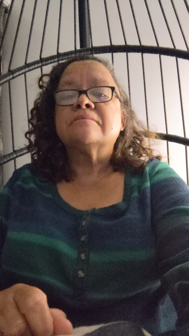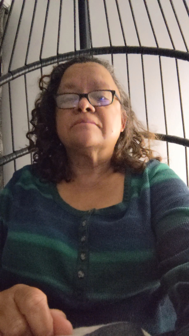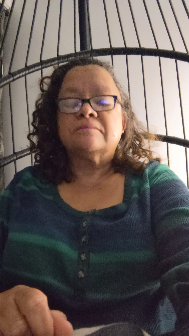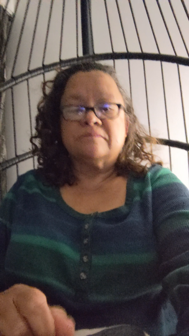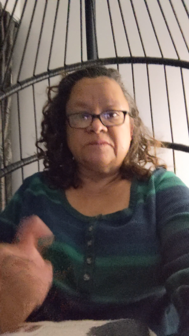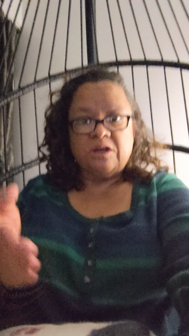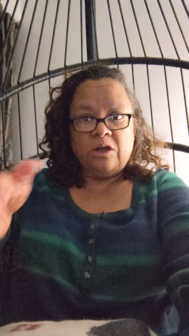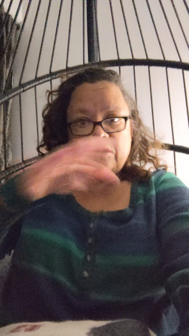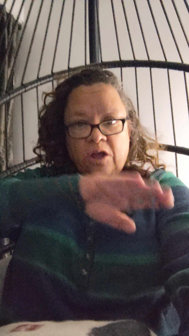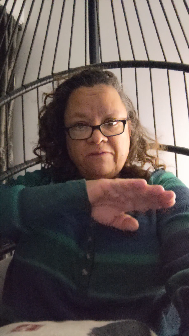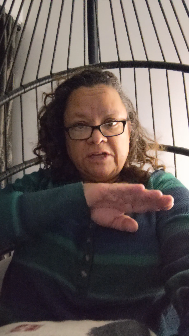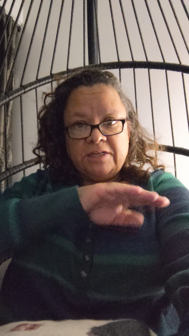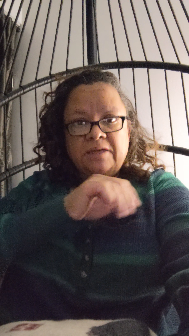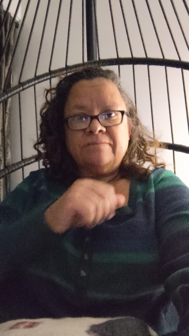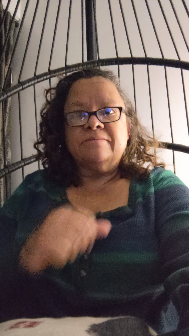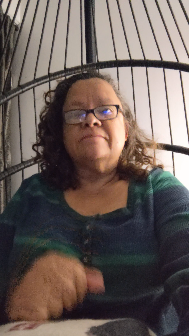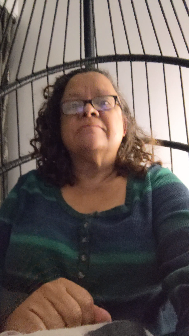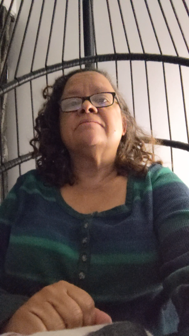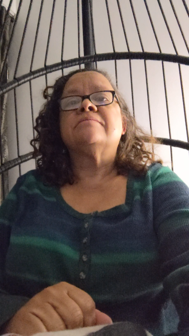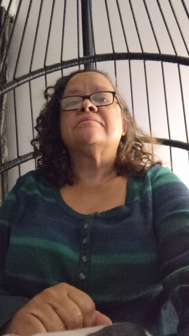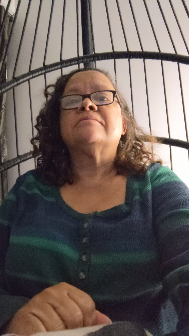cover